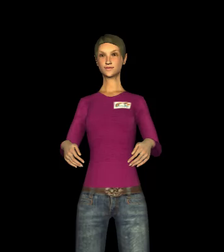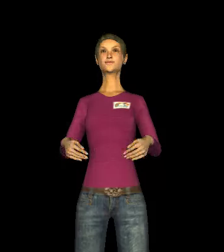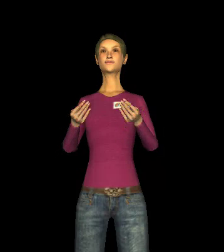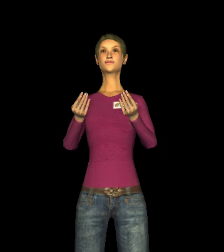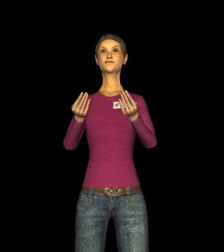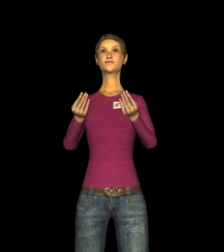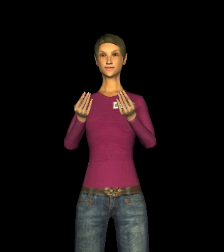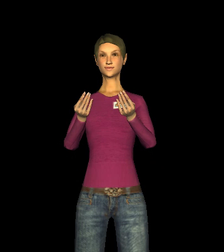أين